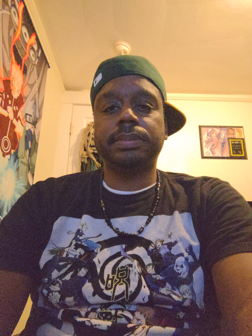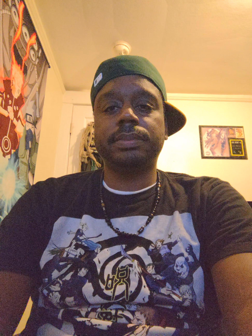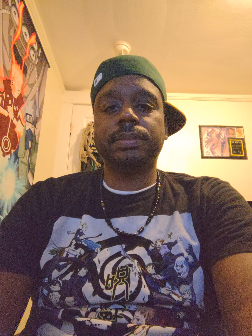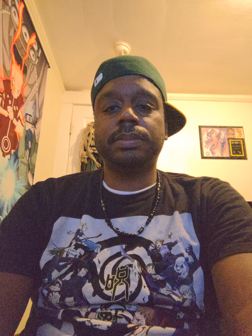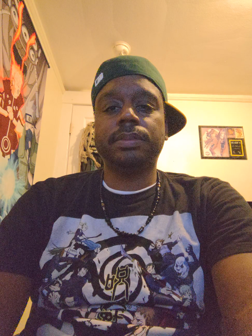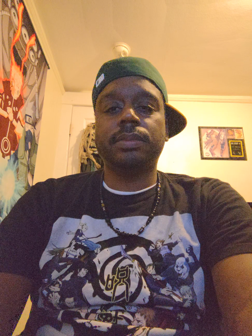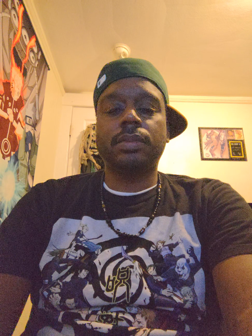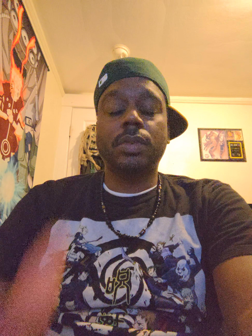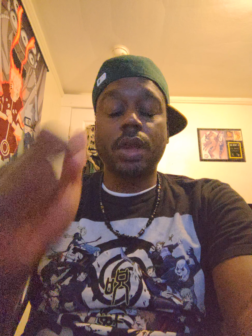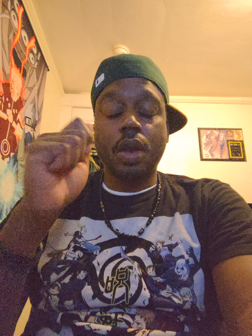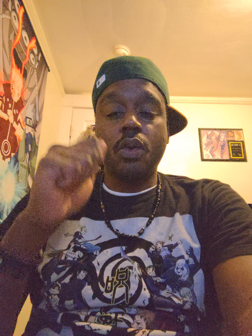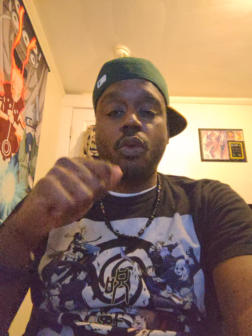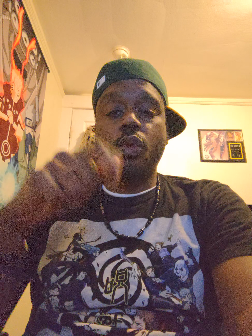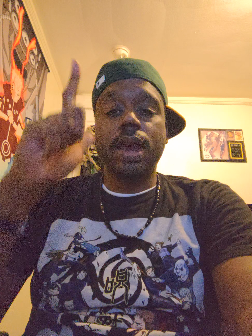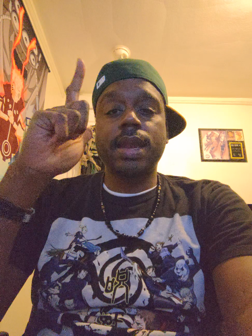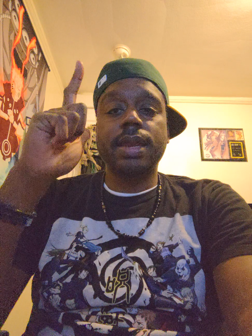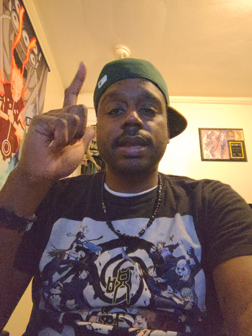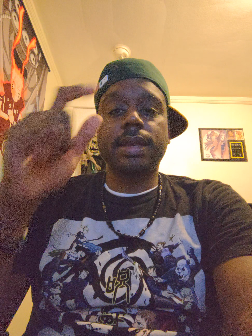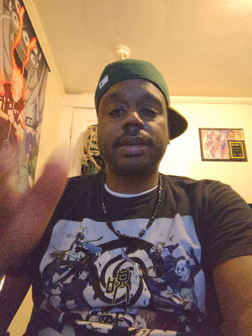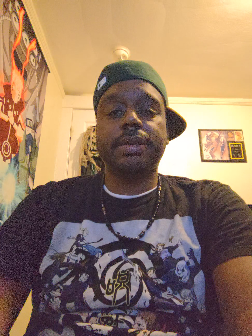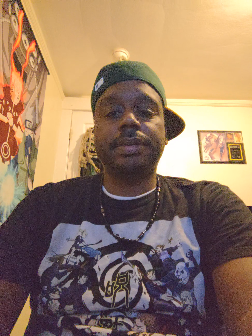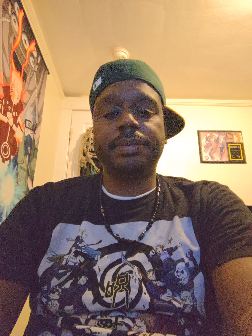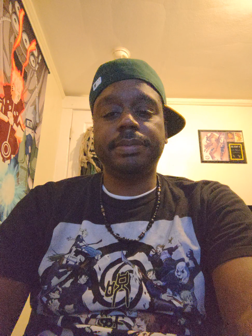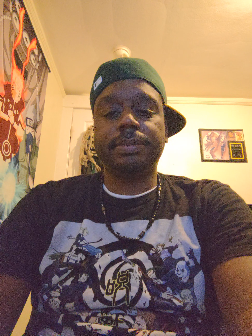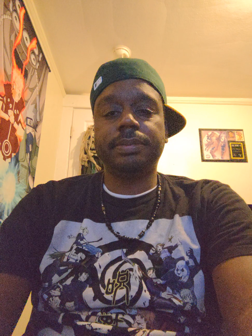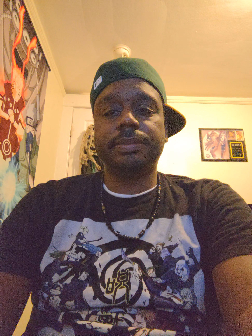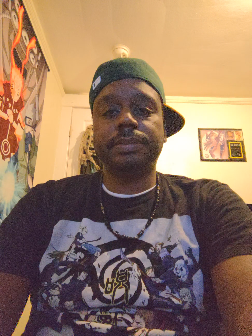awake